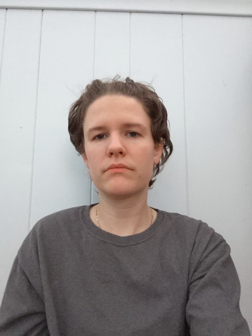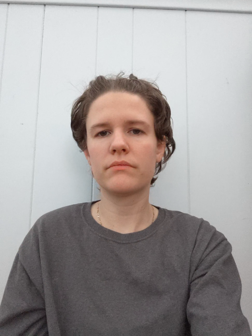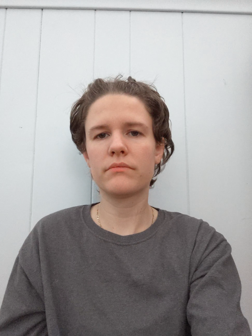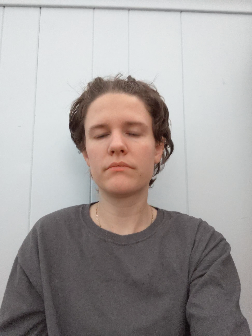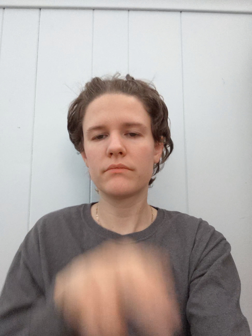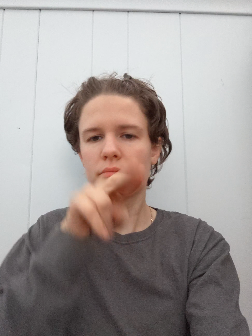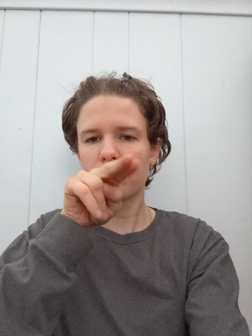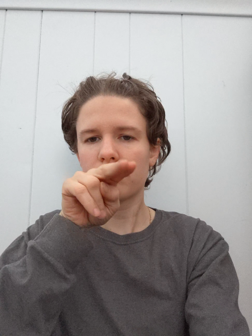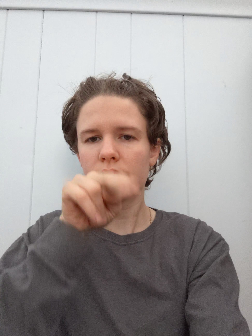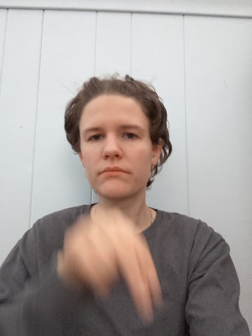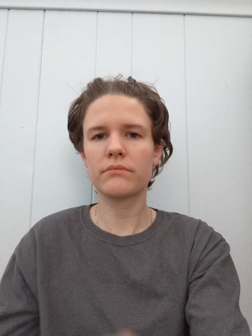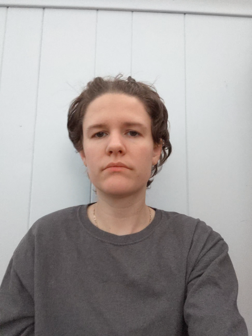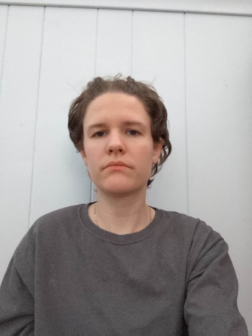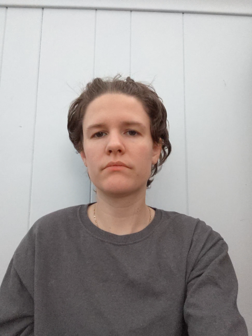tongue